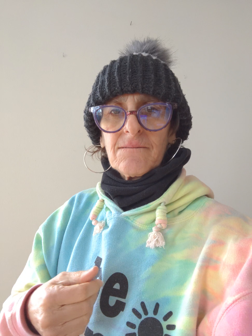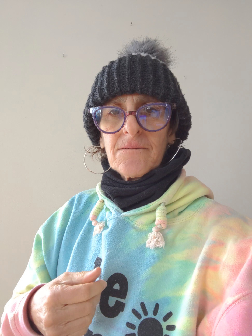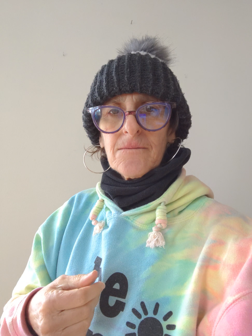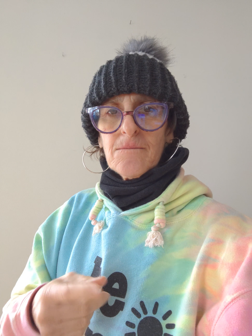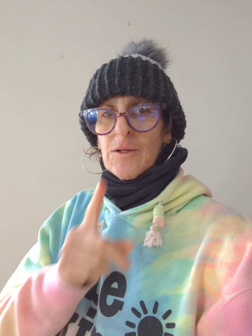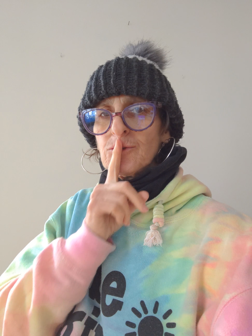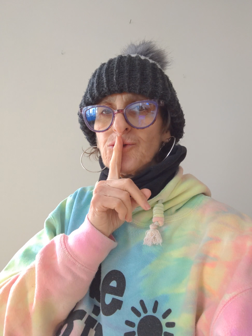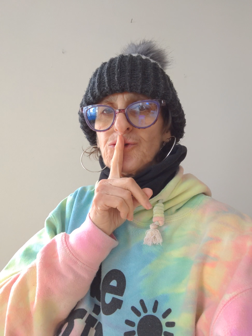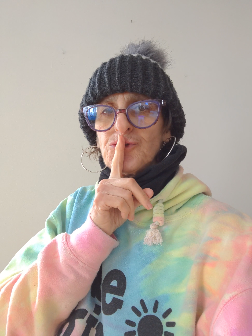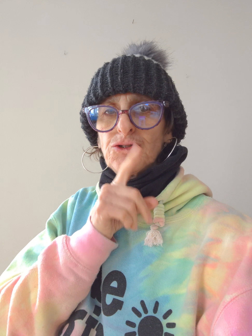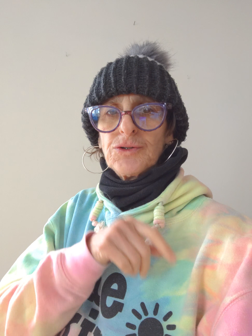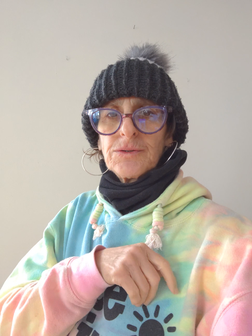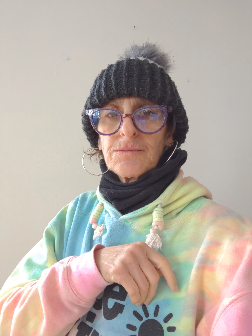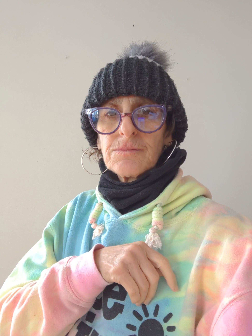shhh